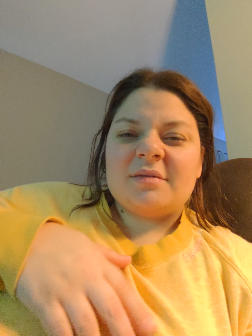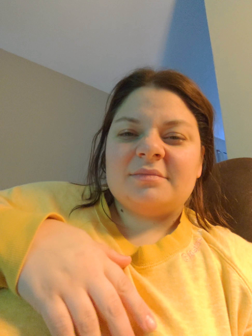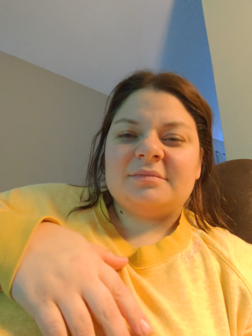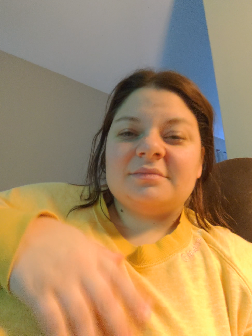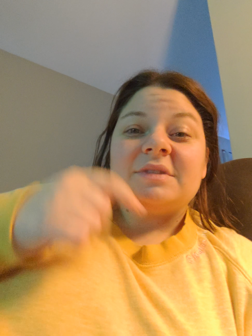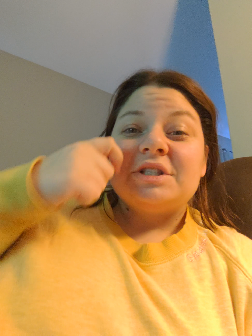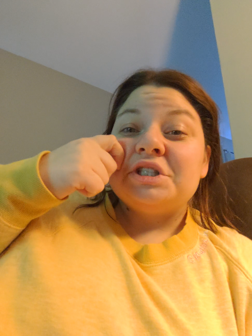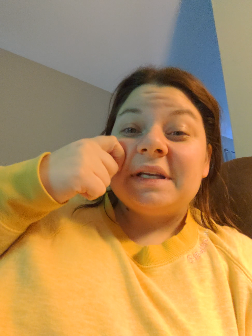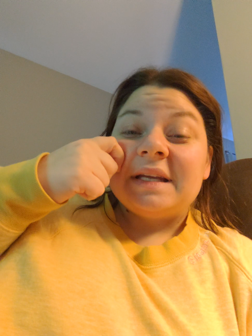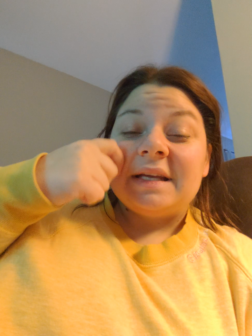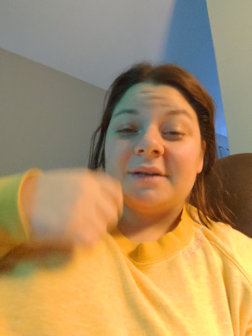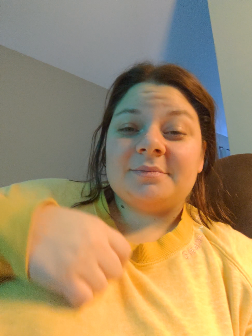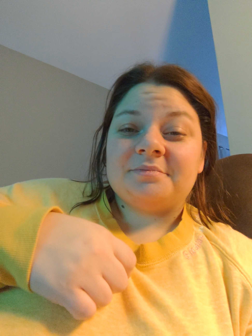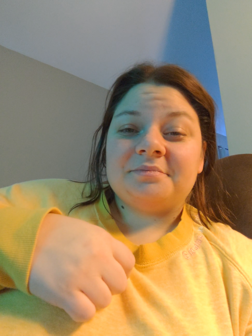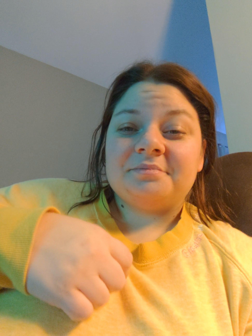cheek